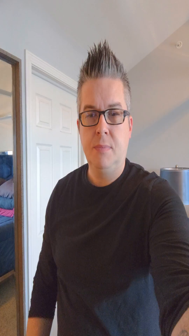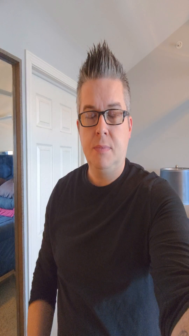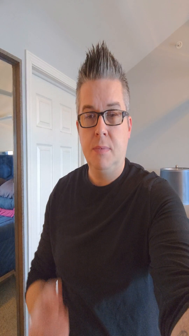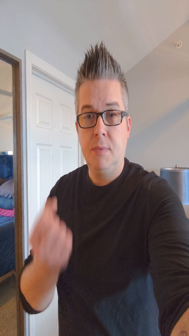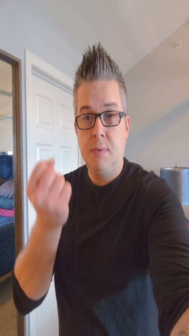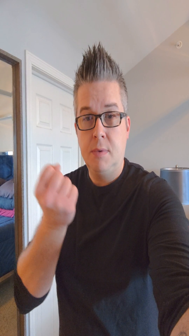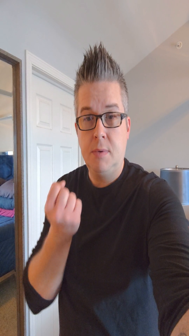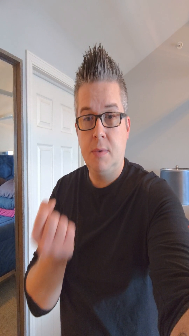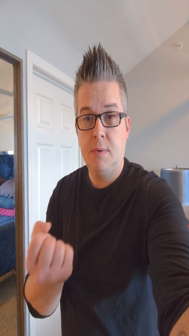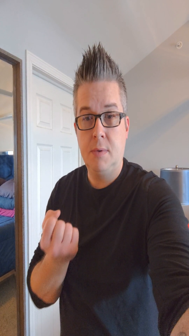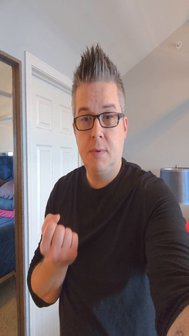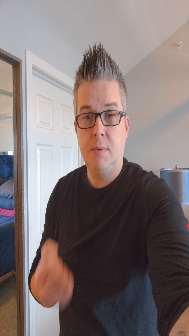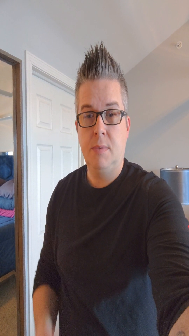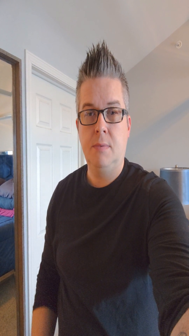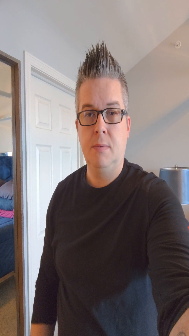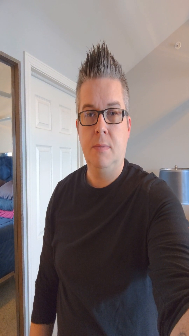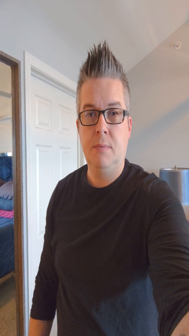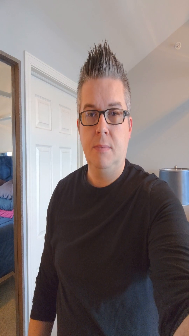drawer